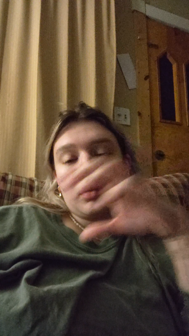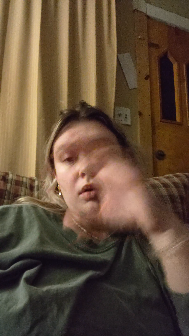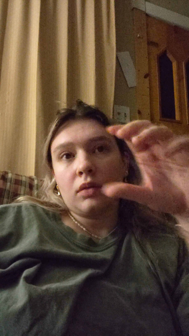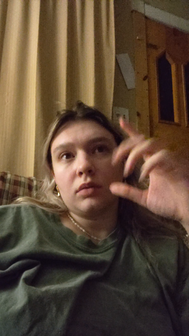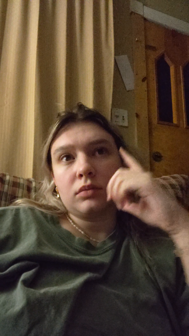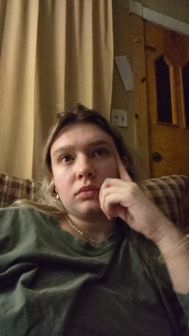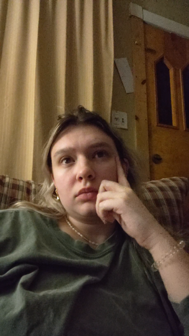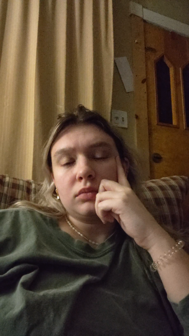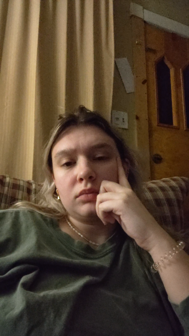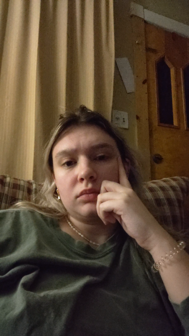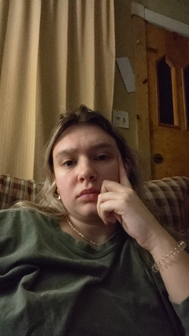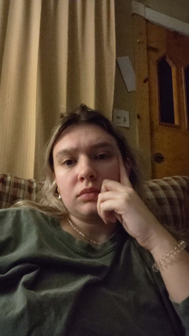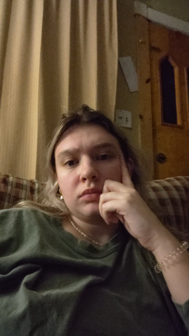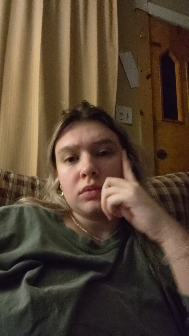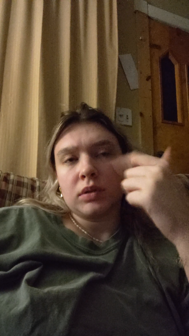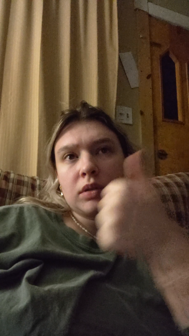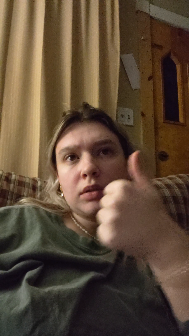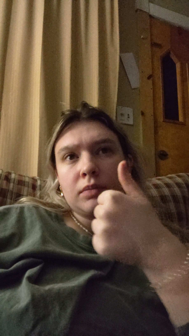game